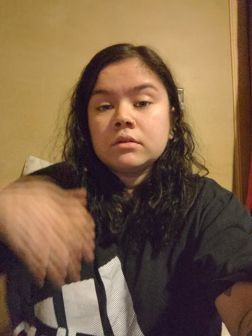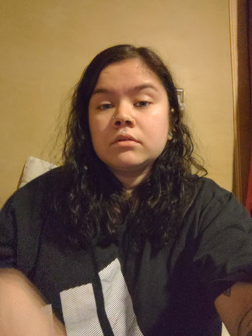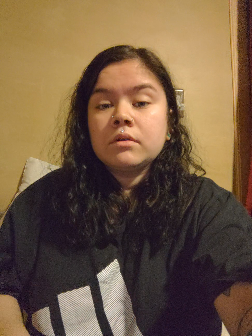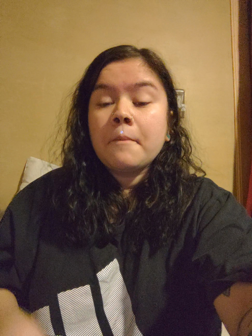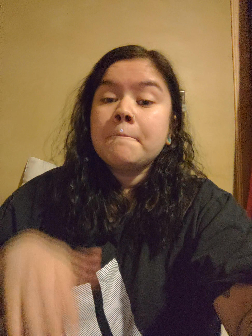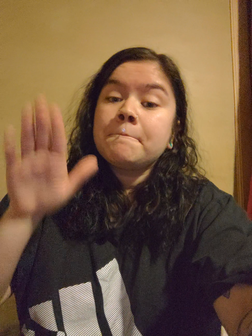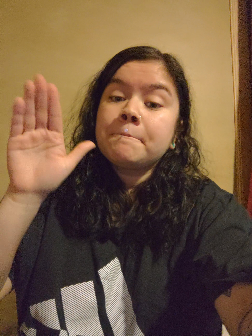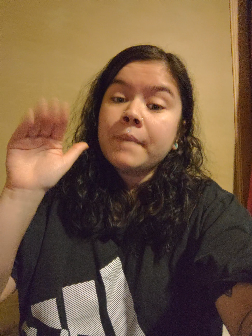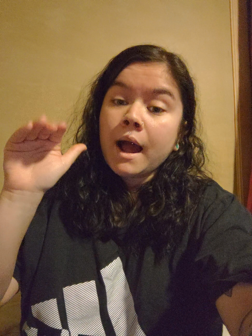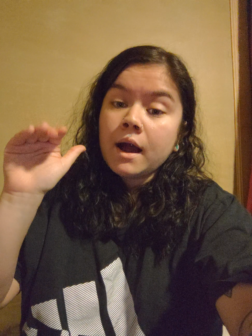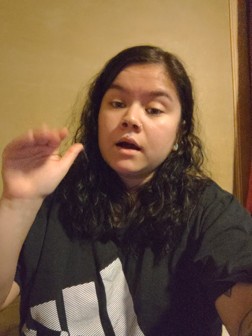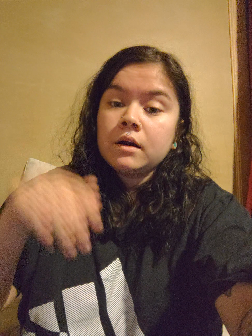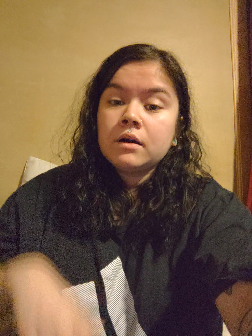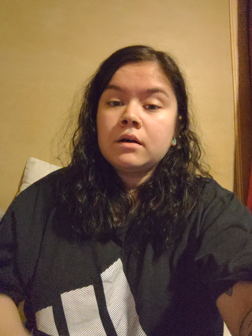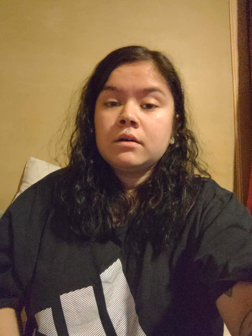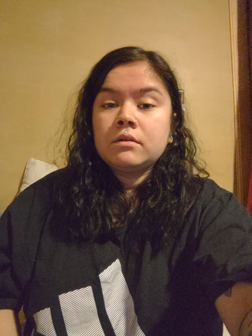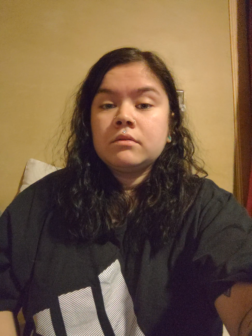bye